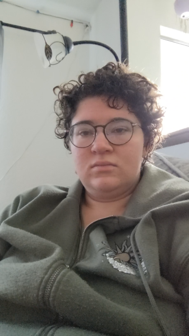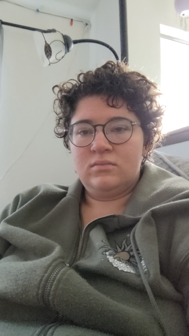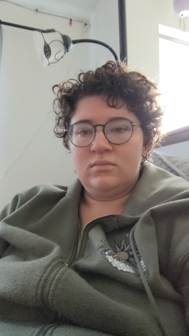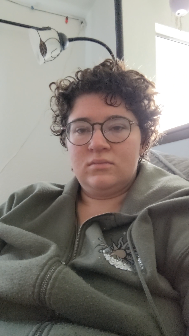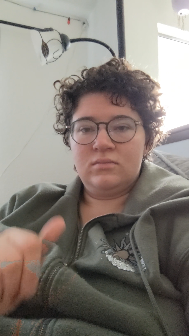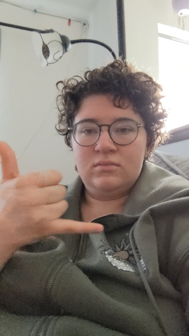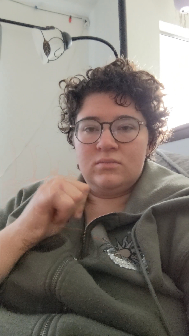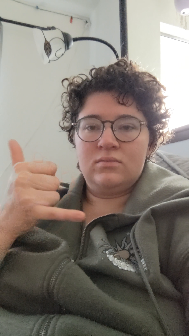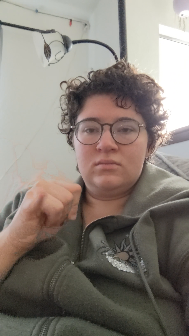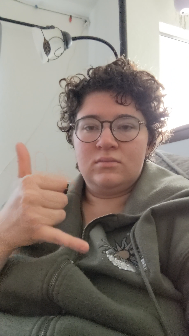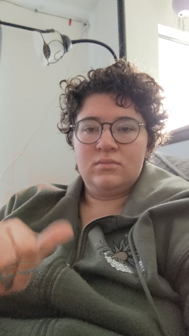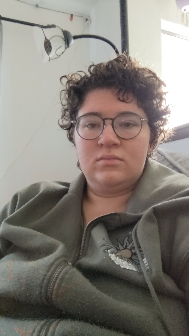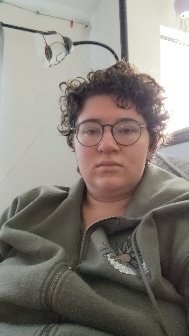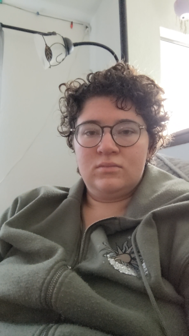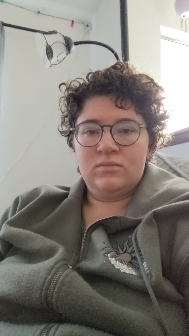party